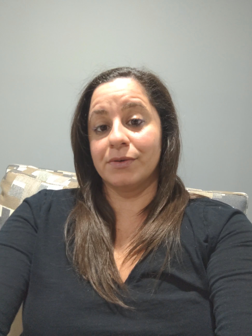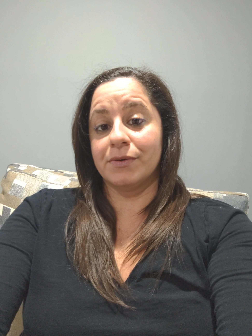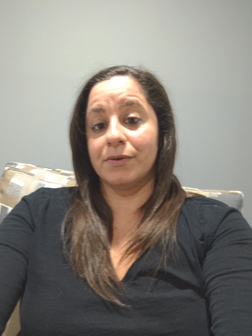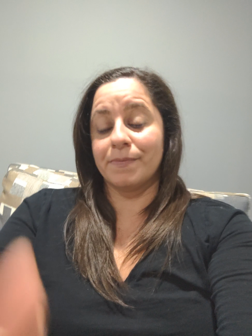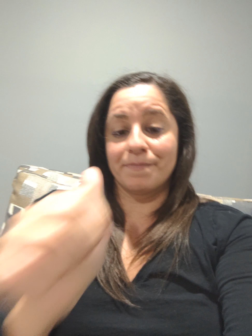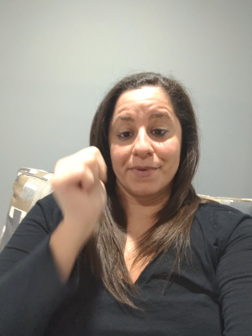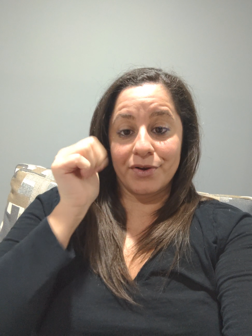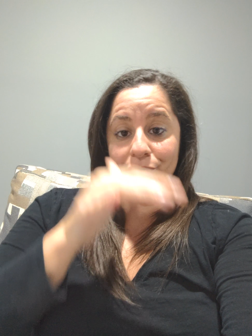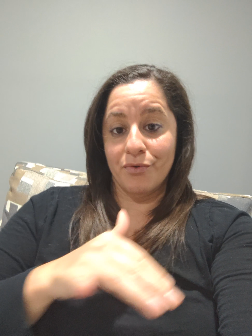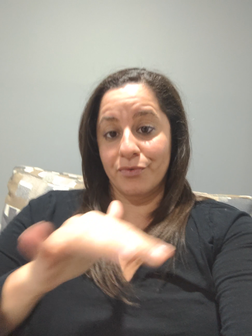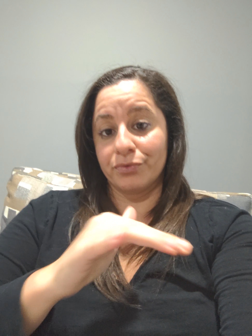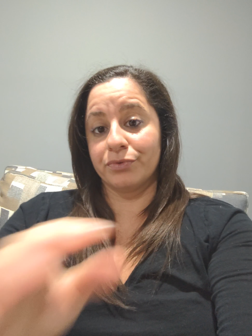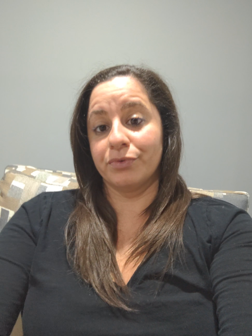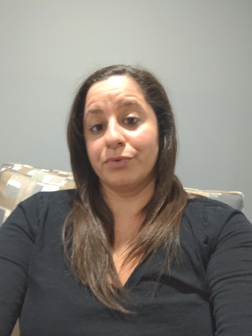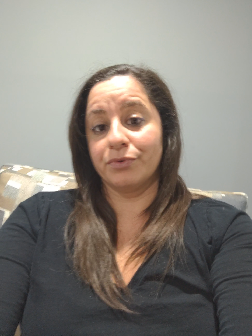backyard